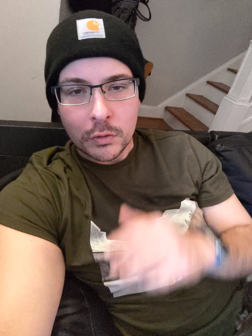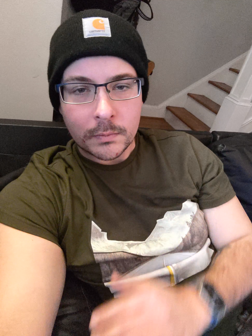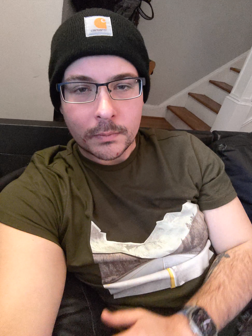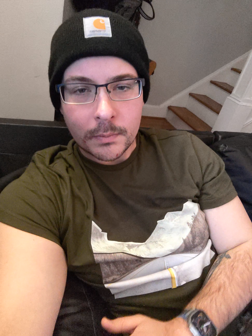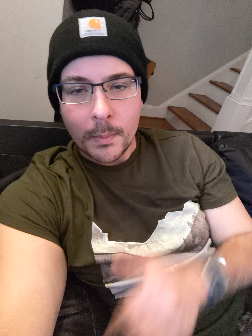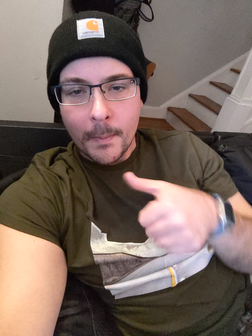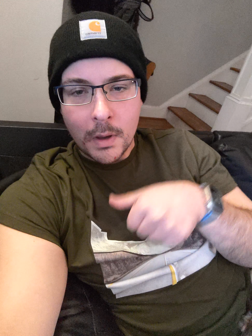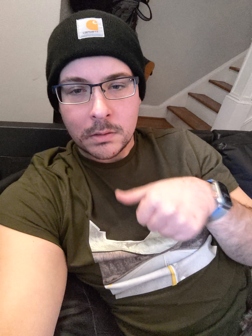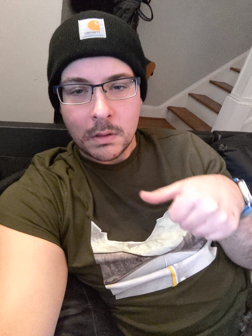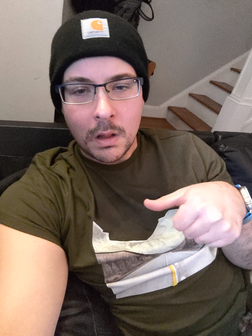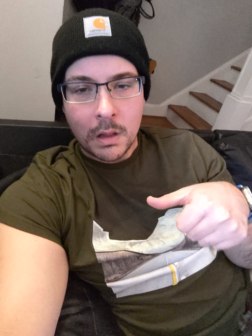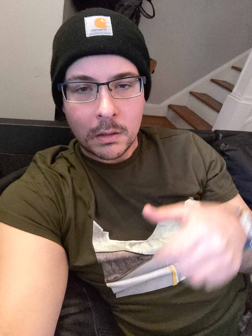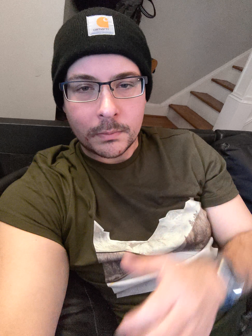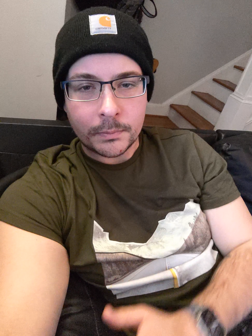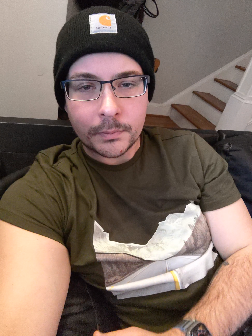puzzle